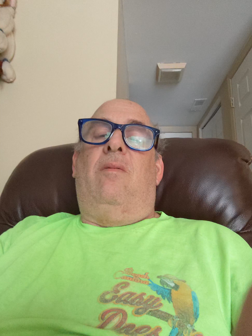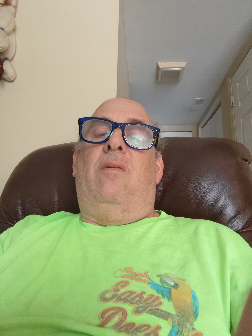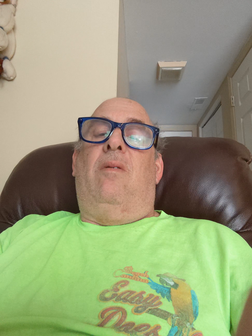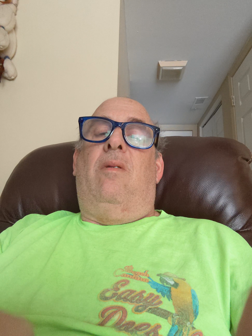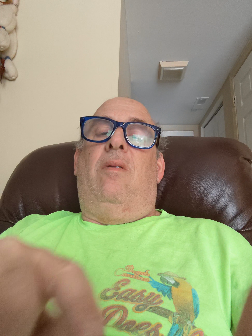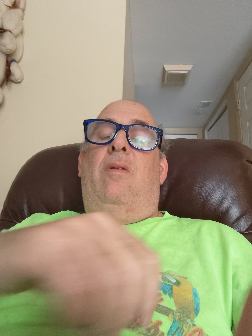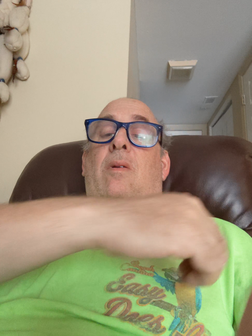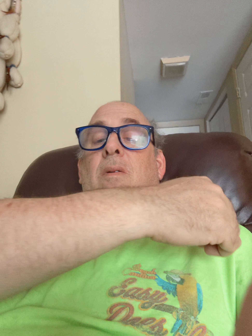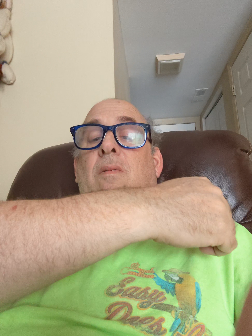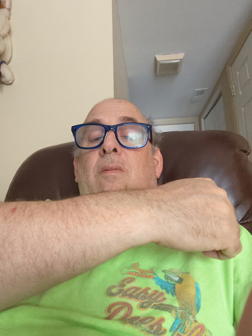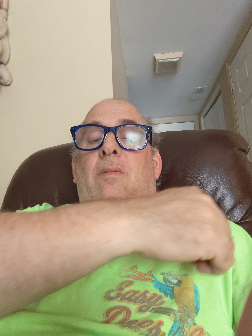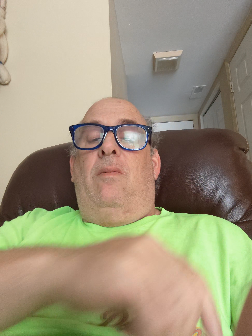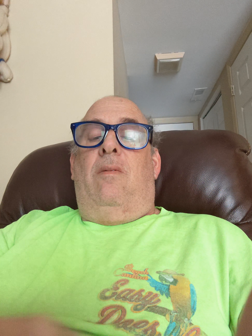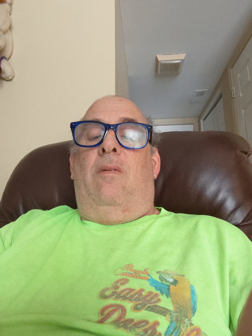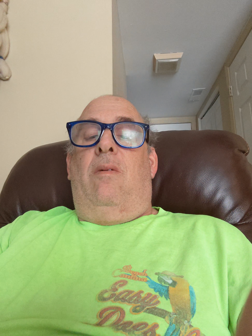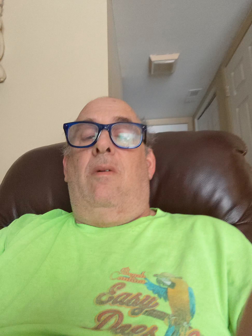arm